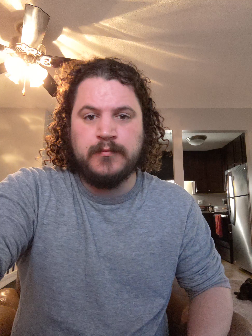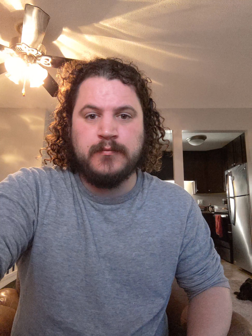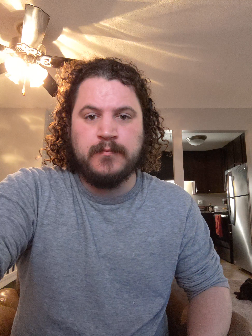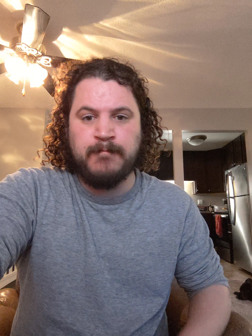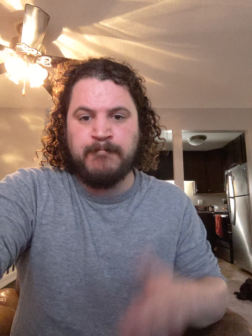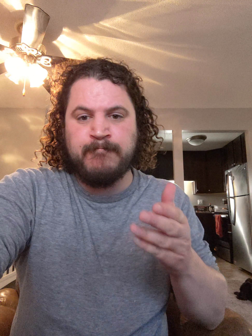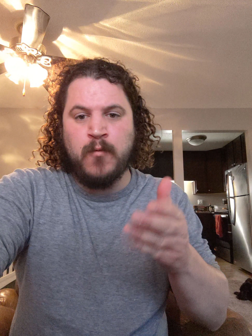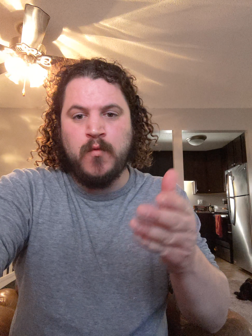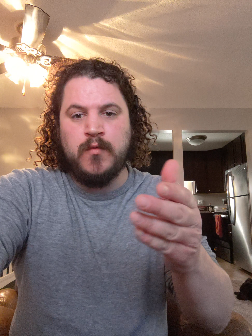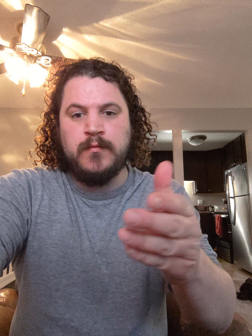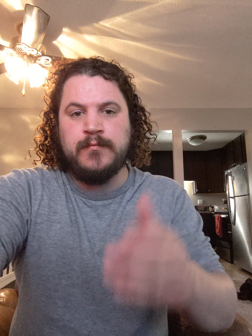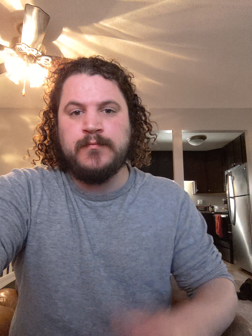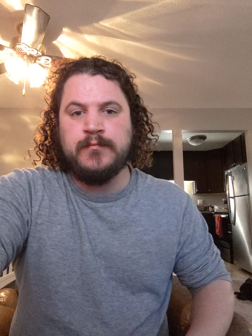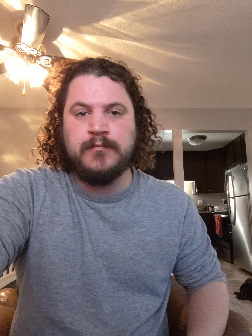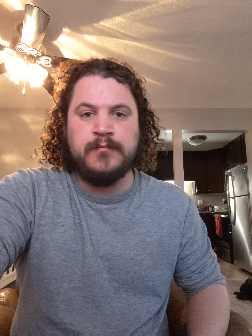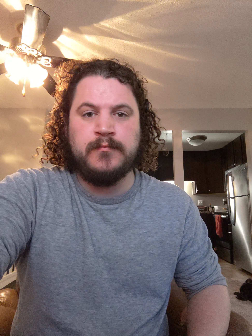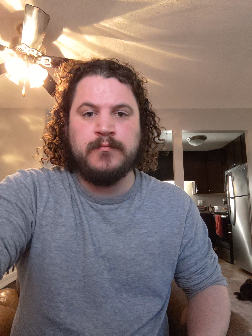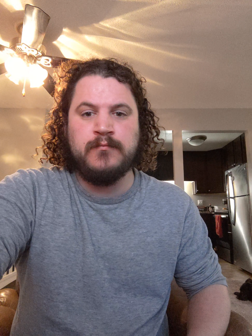boat